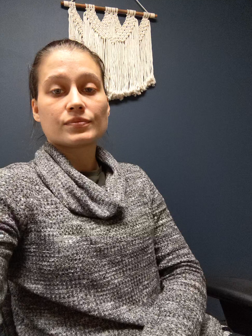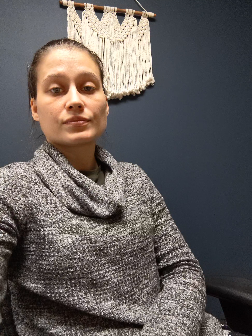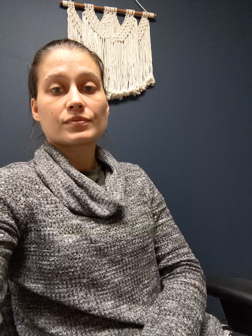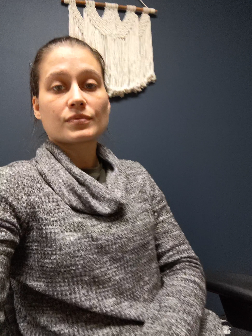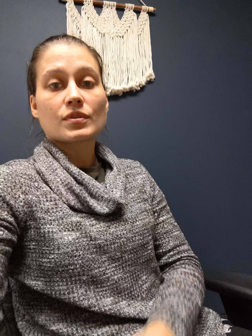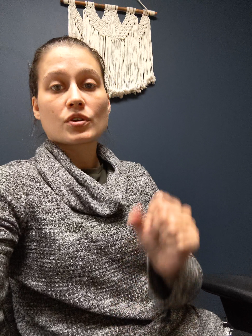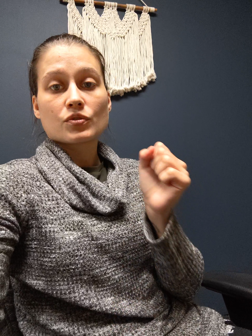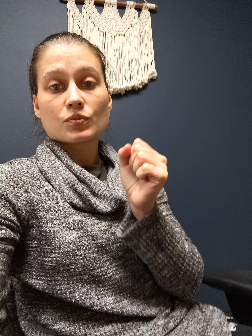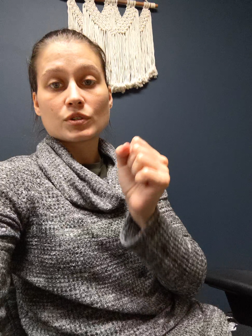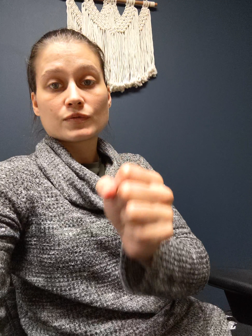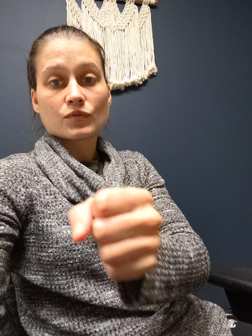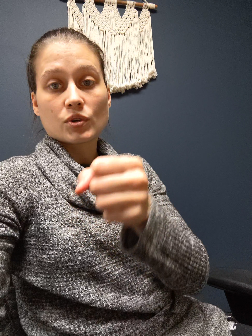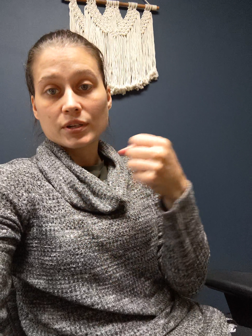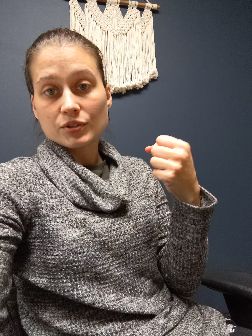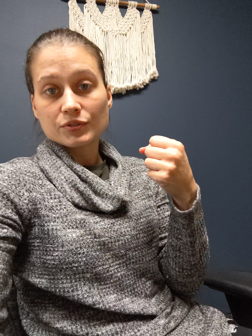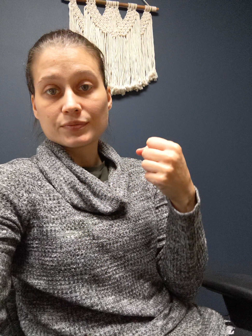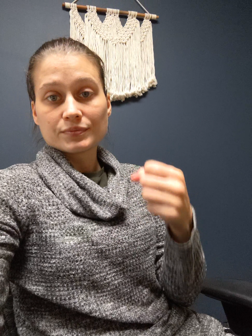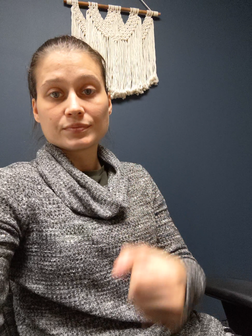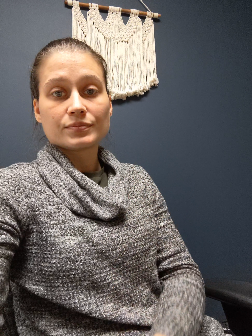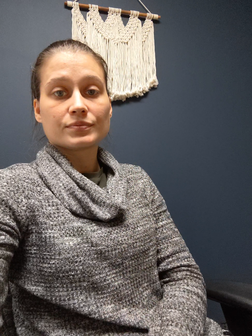refrigerator